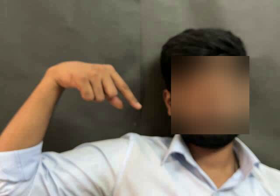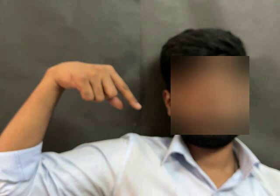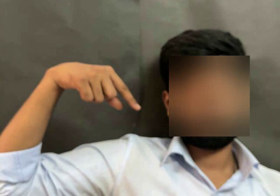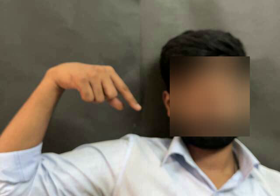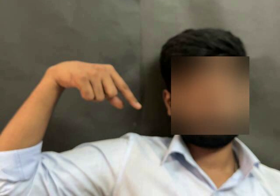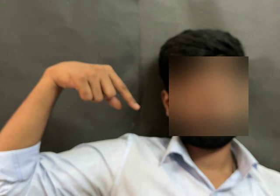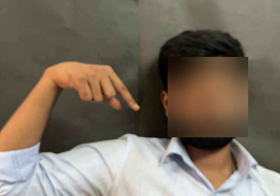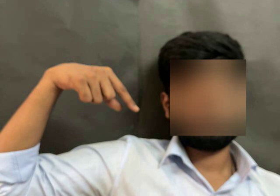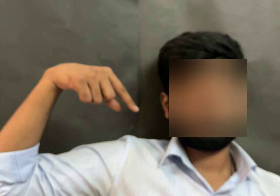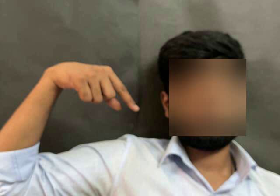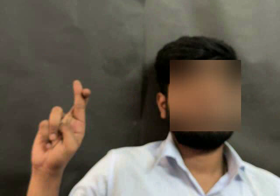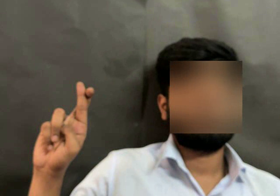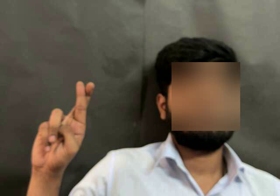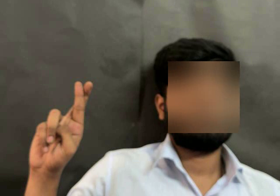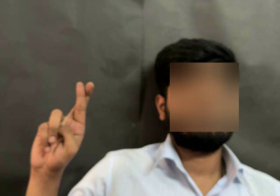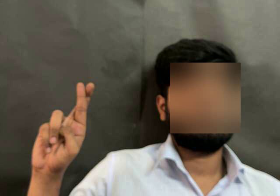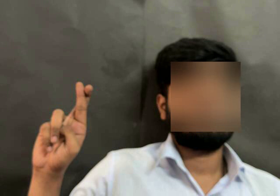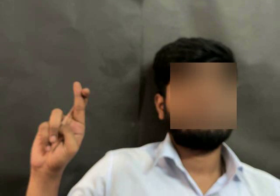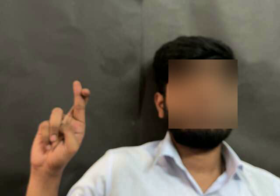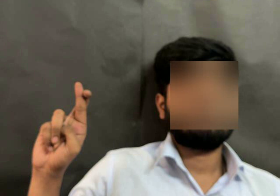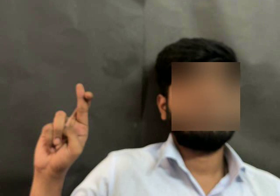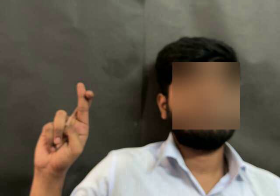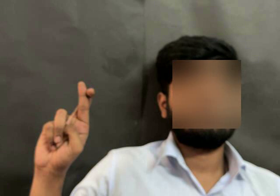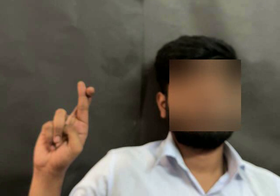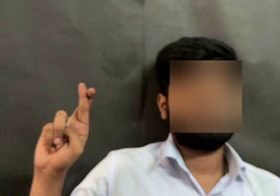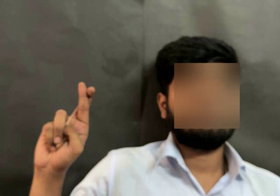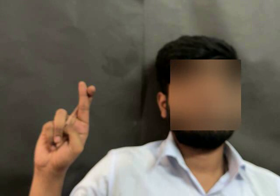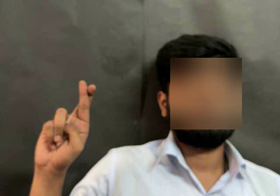R